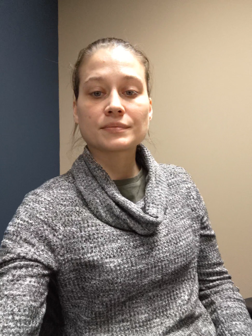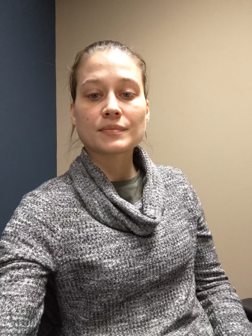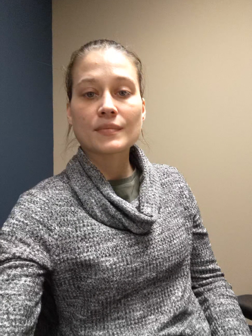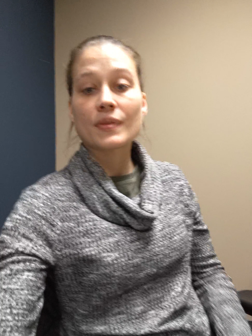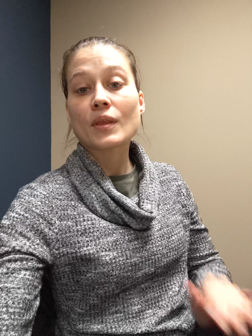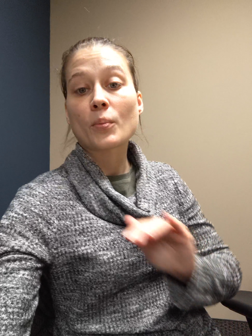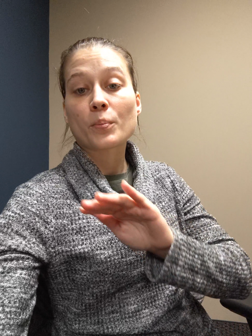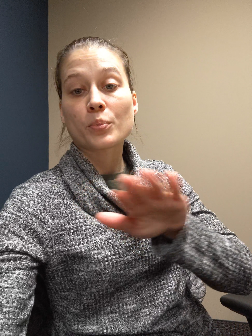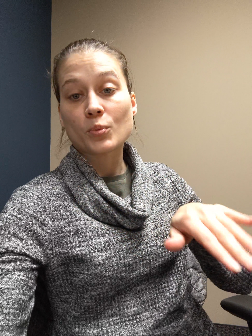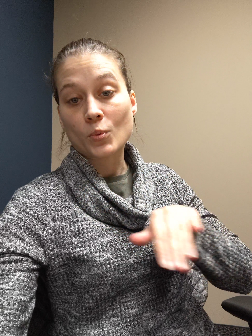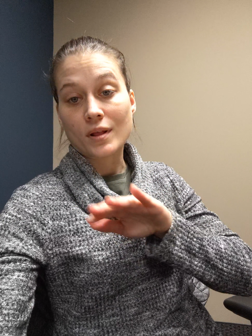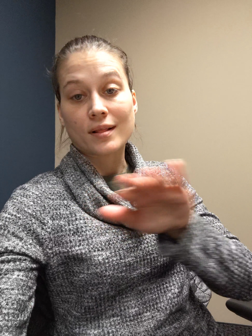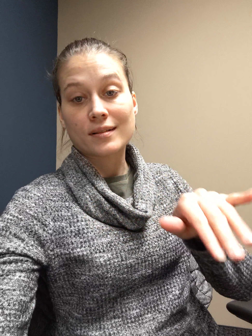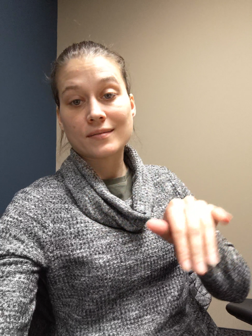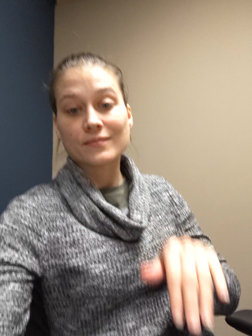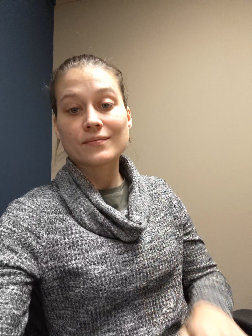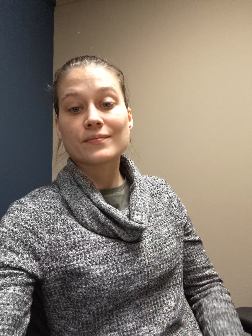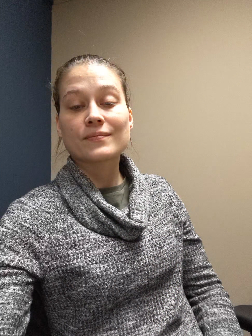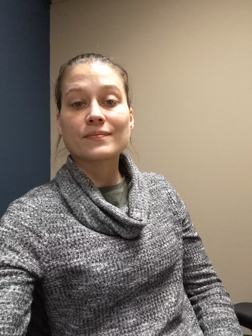pool